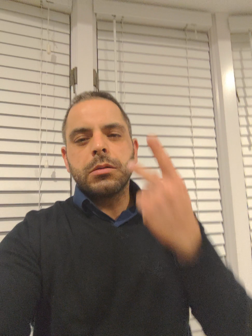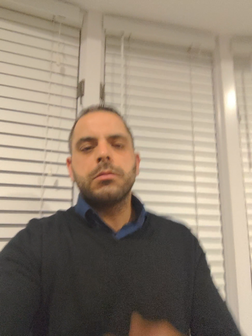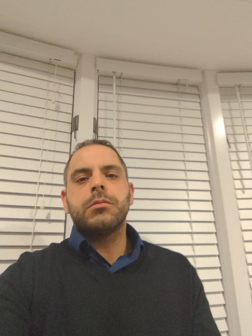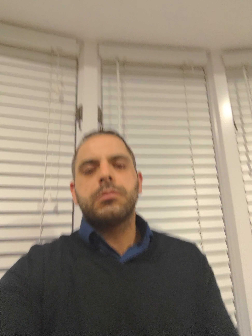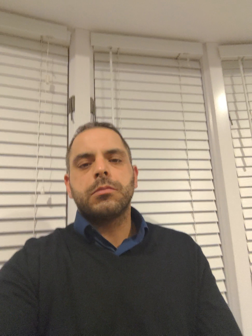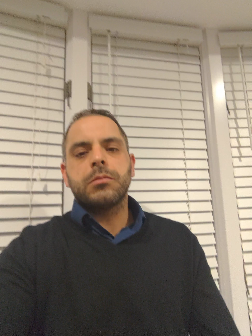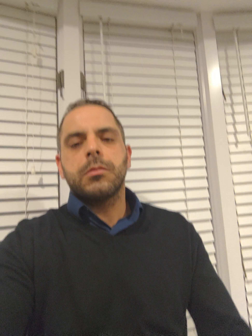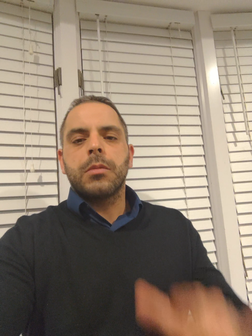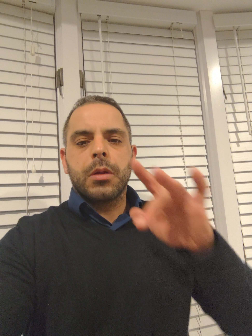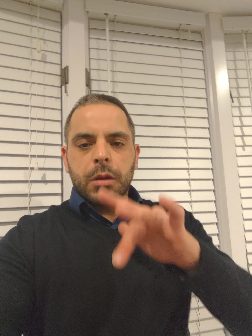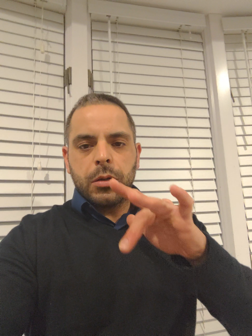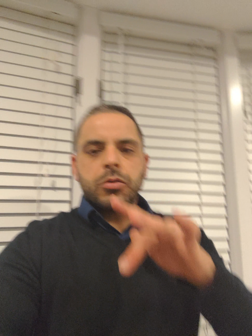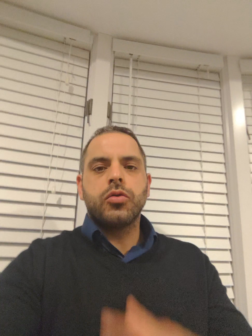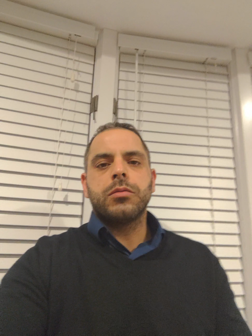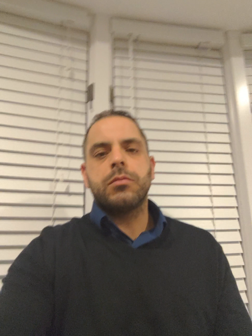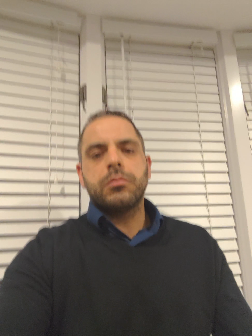touch